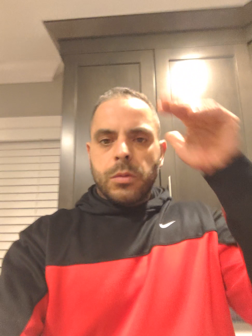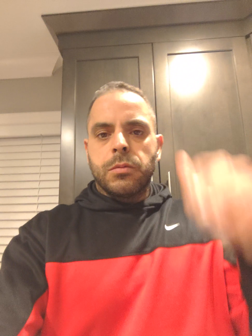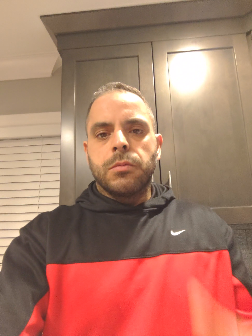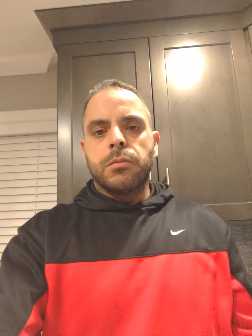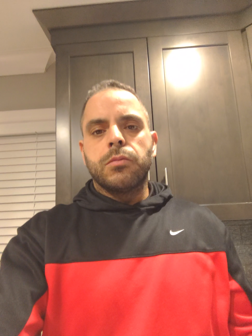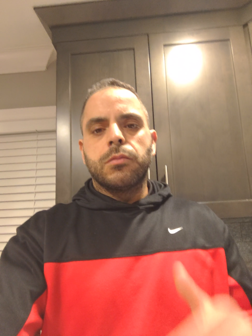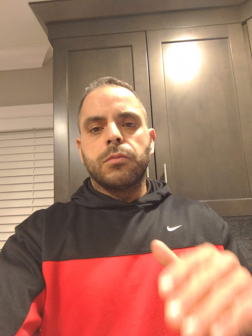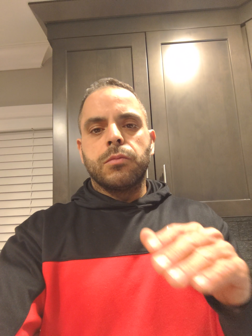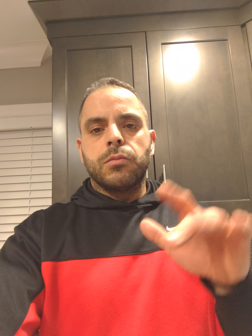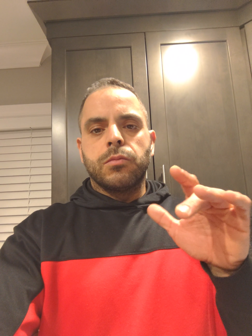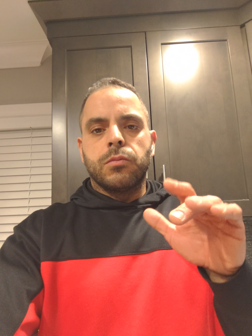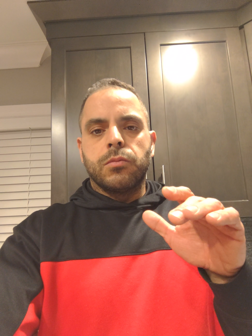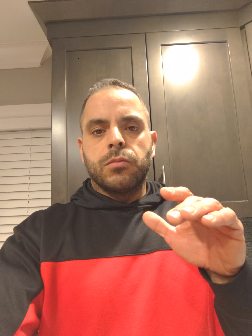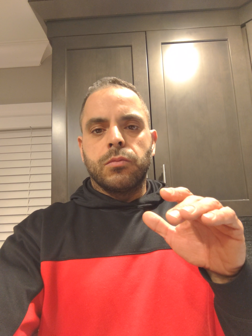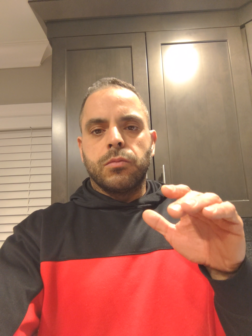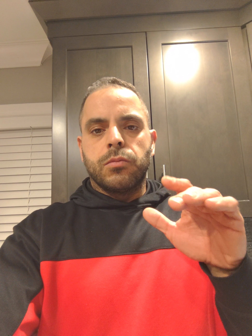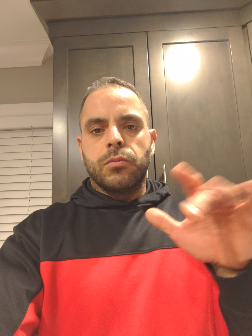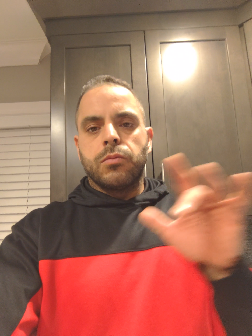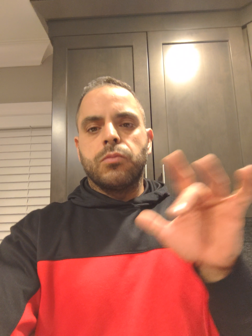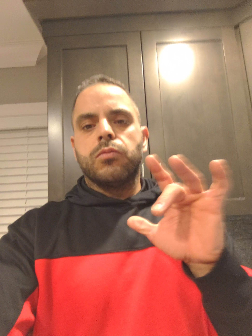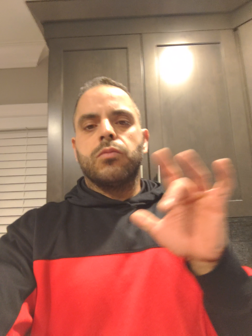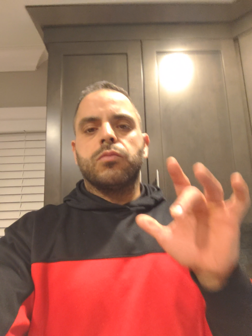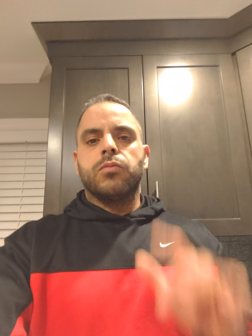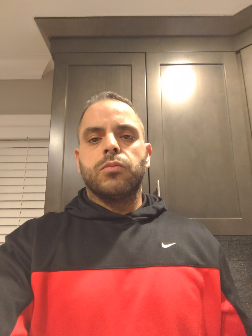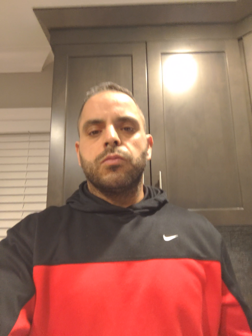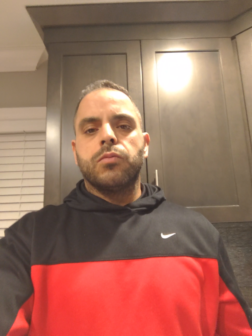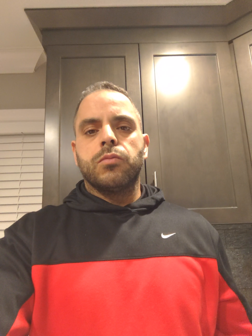yucky